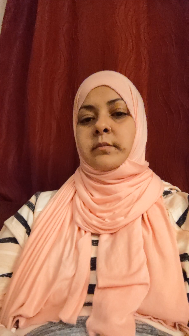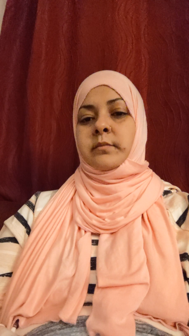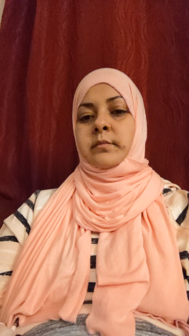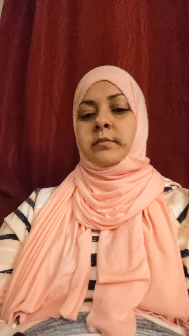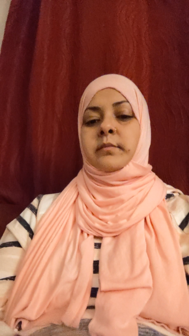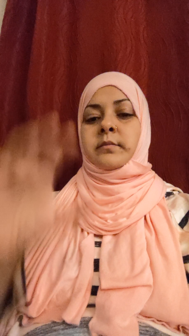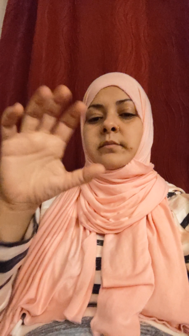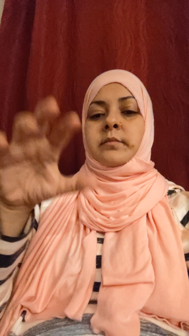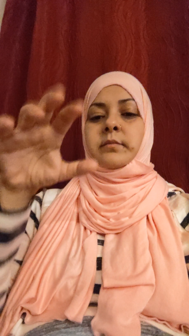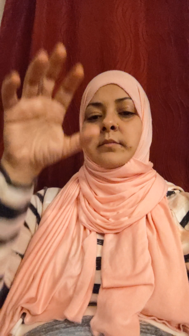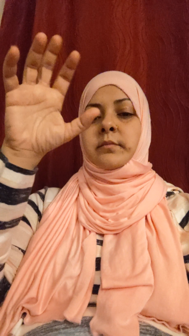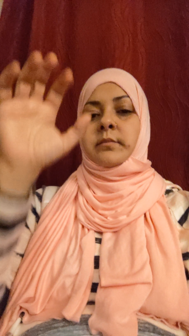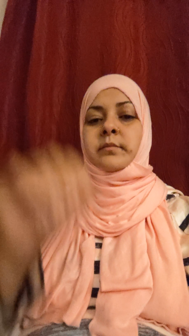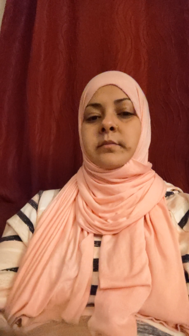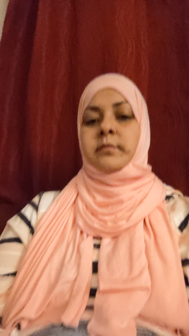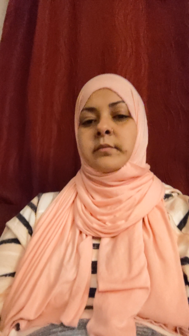climb